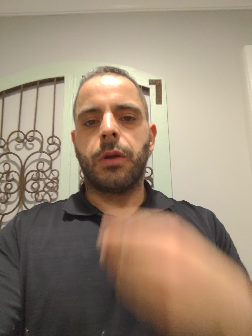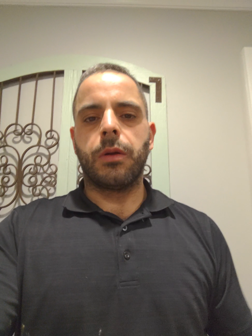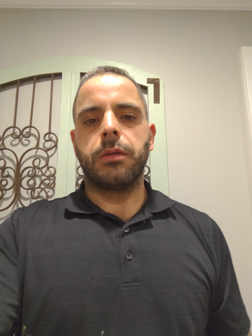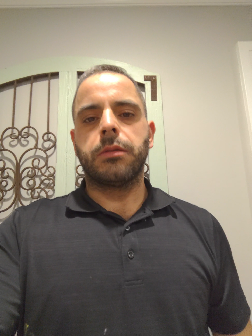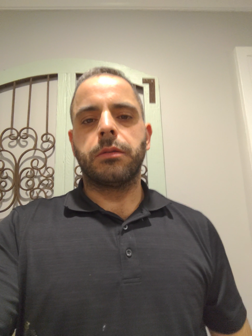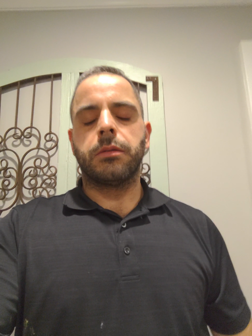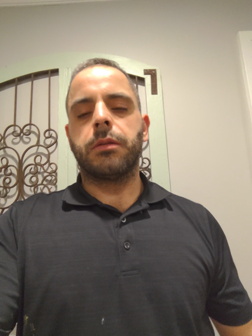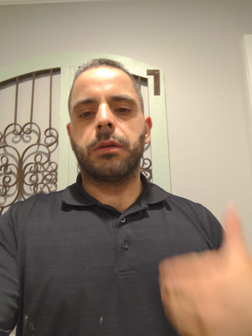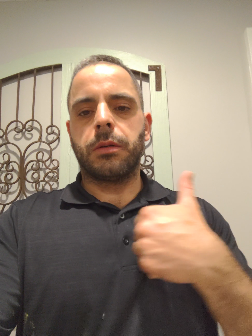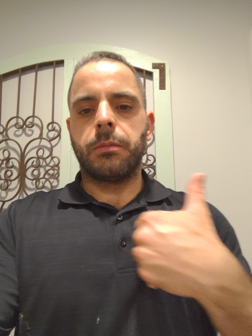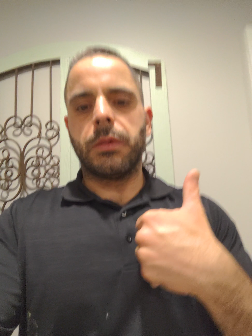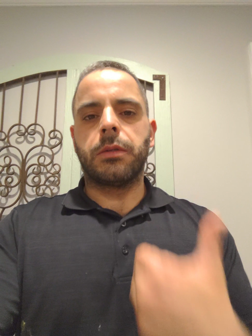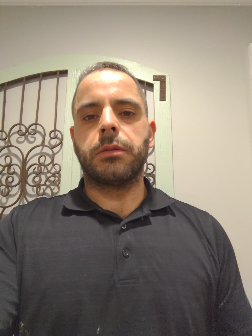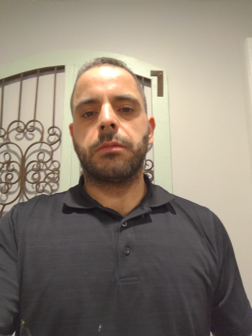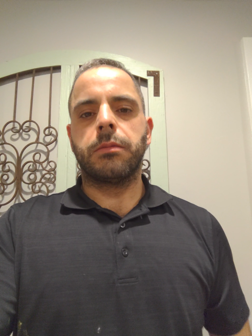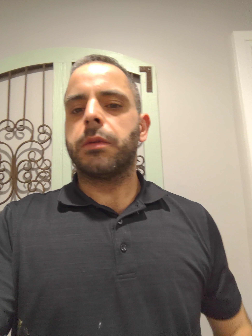animal